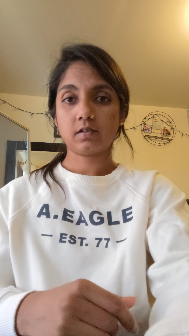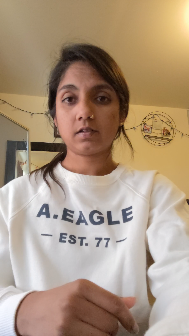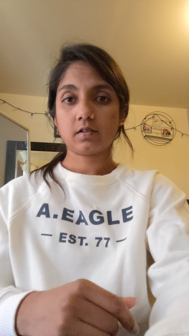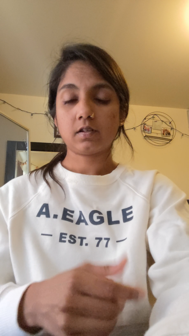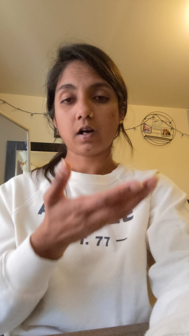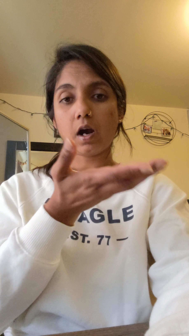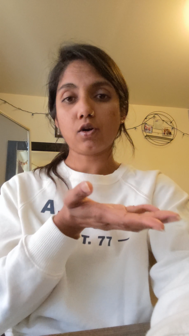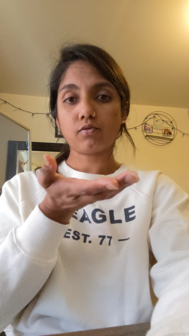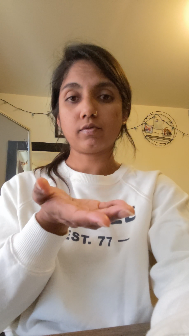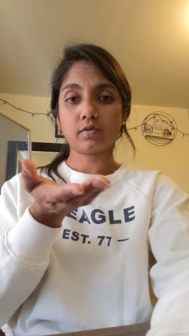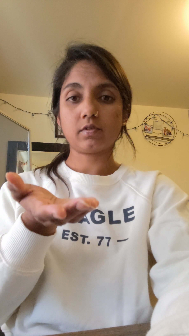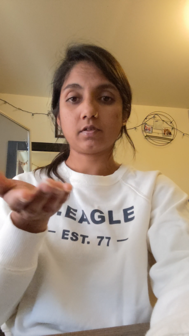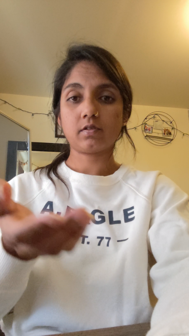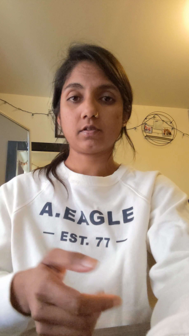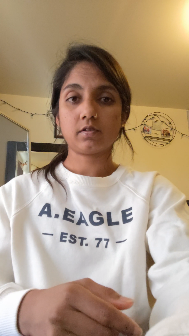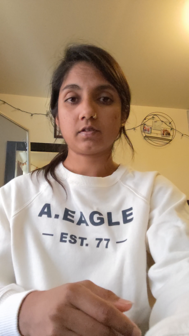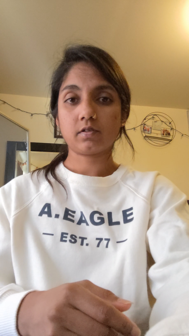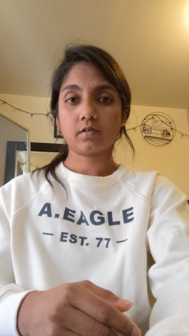carry